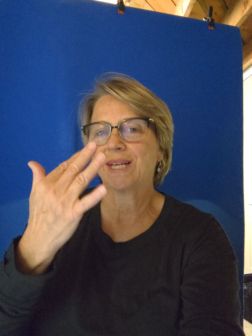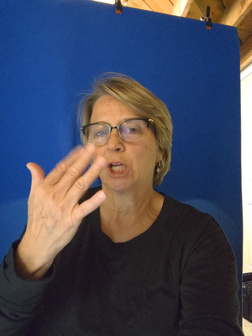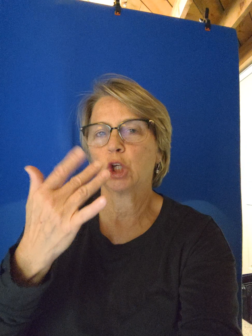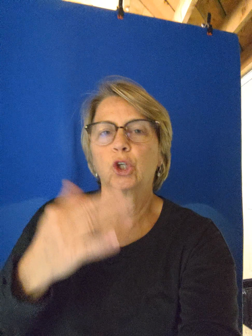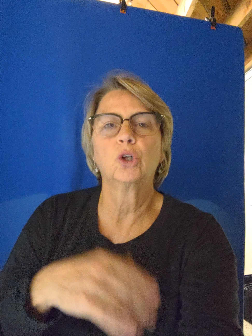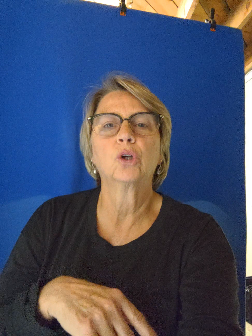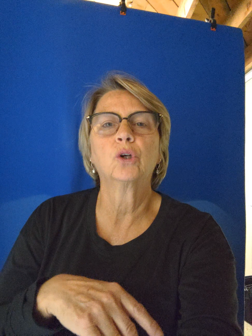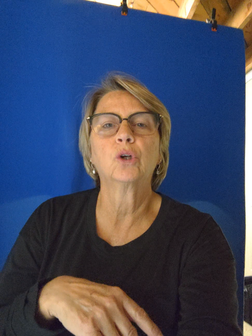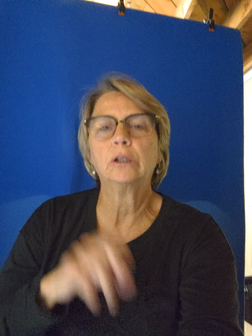finger